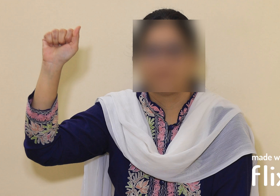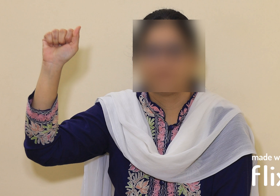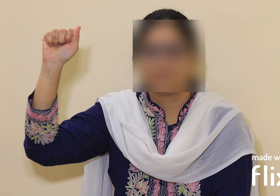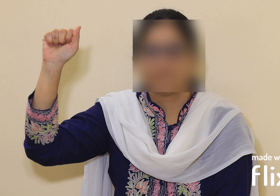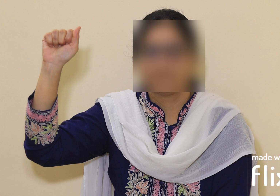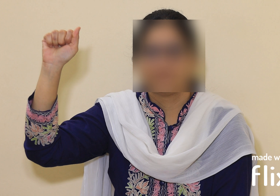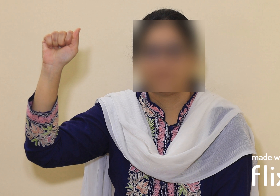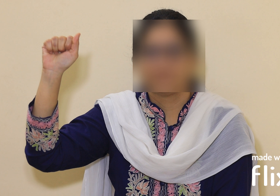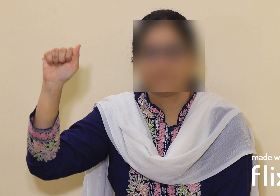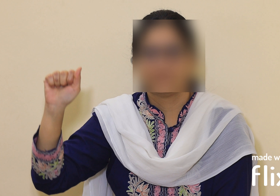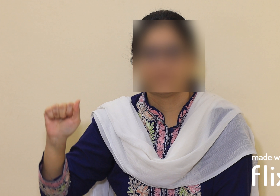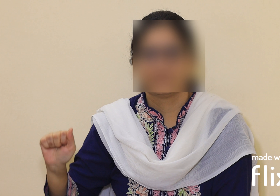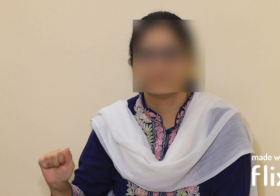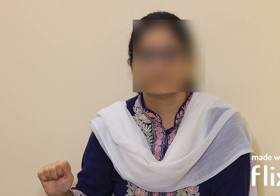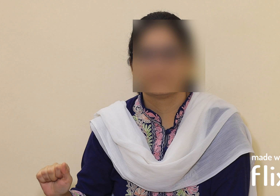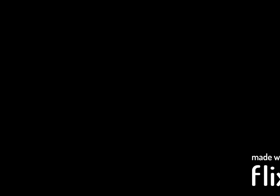آ